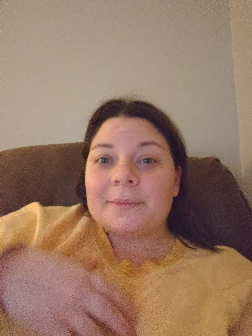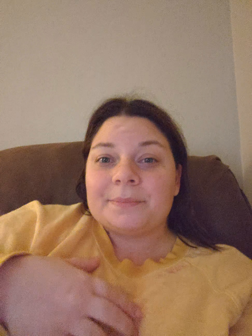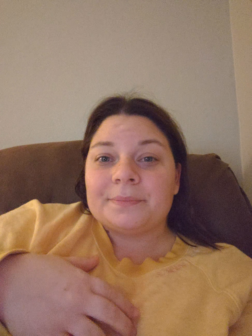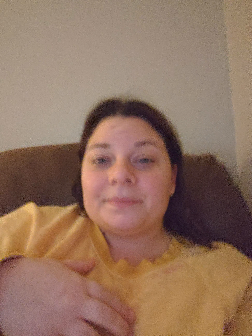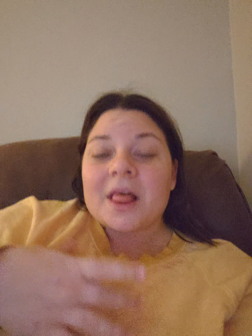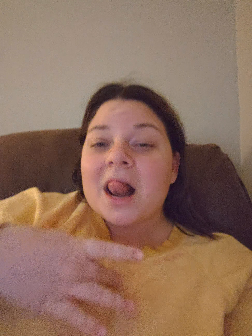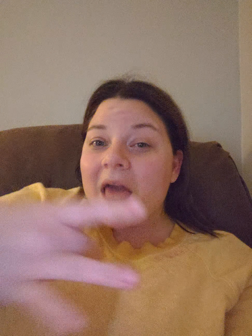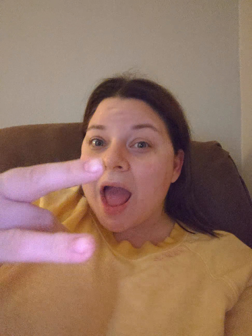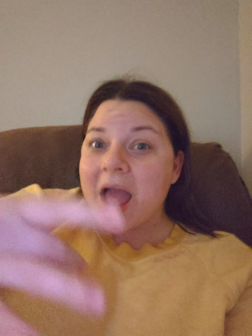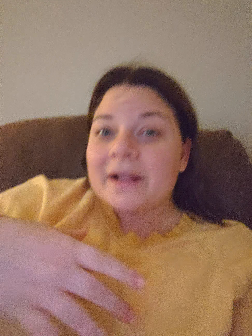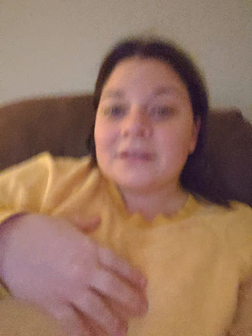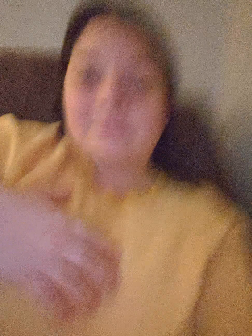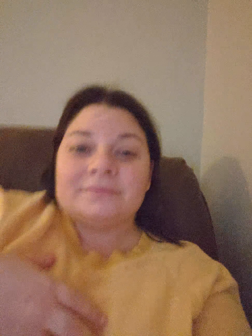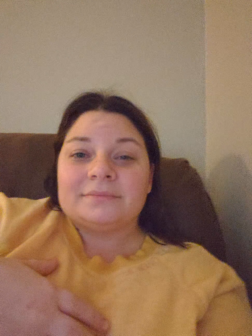like